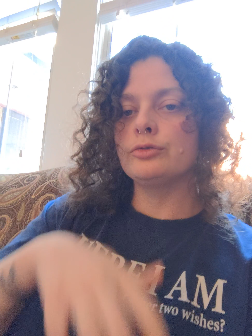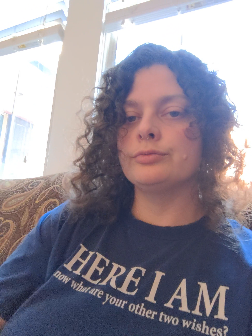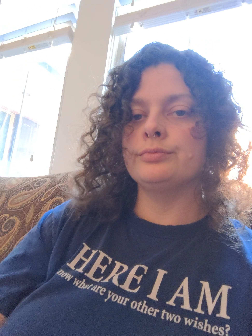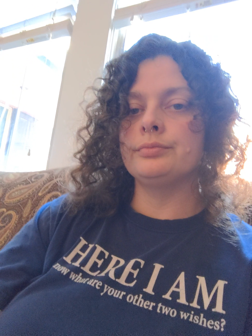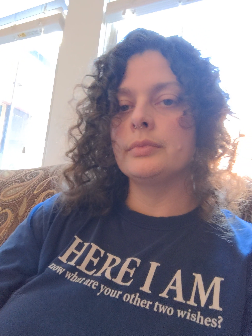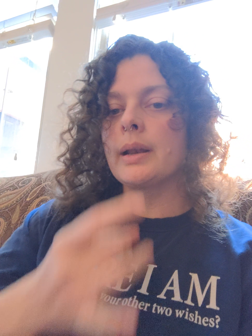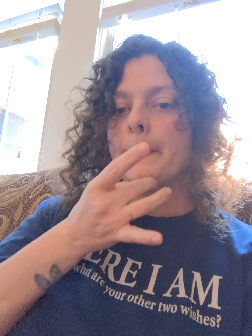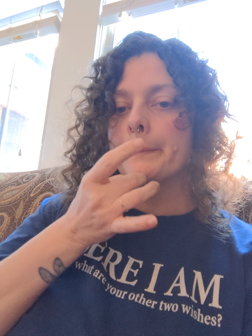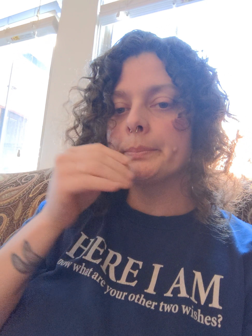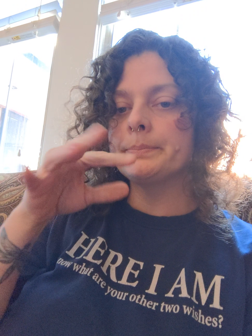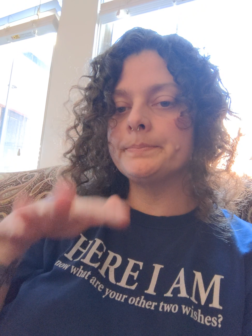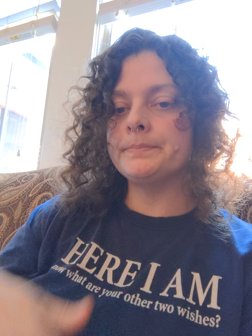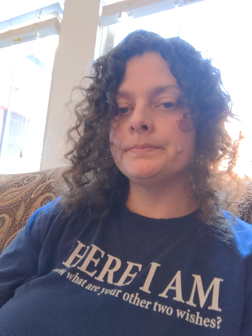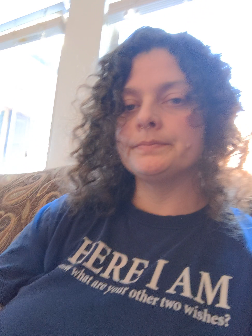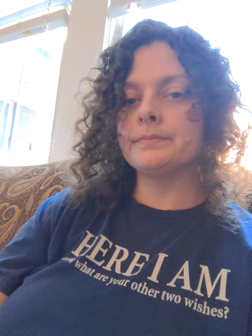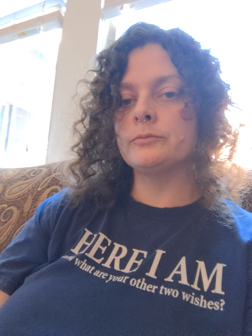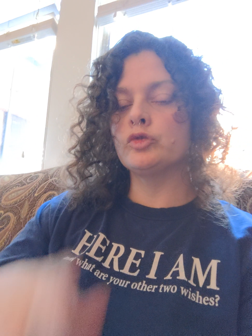lamp